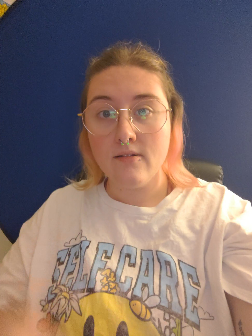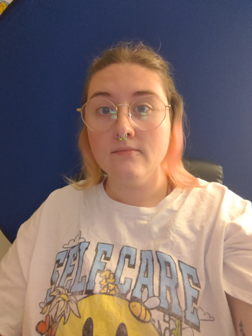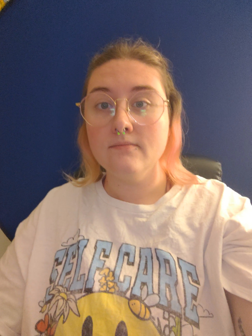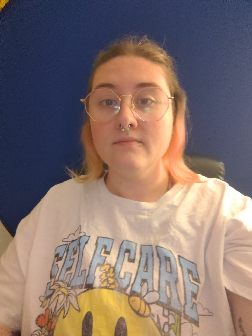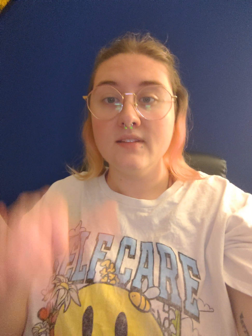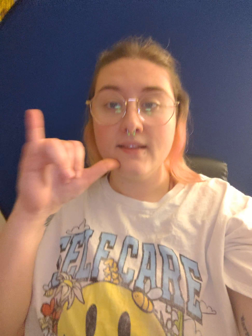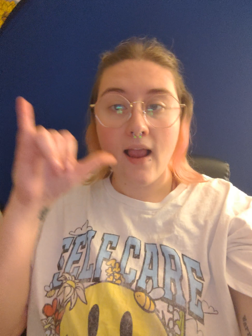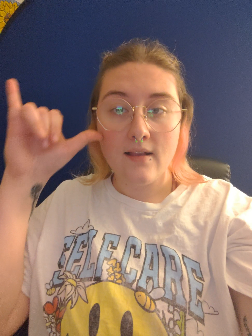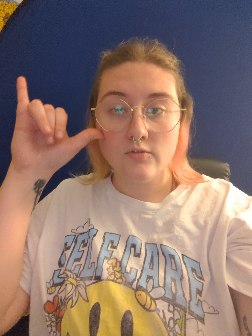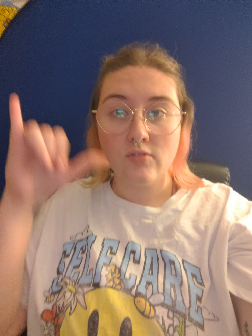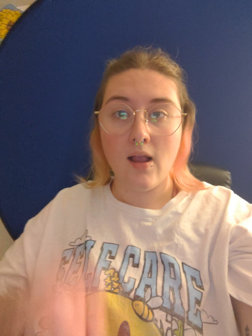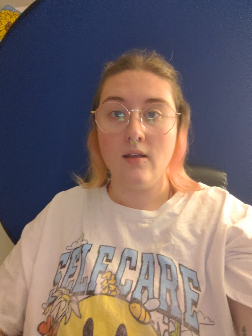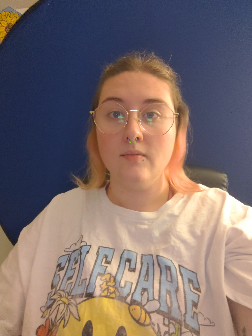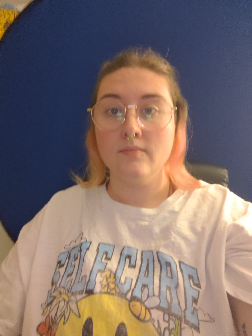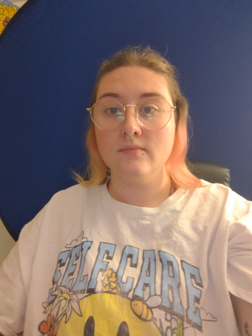yesterday